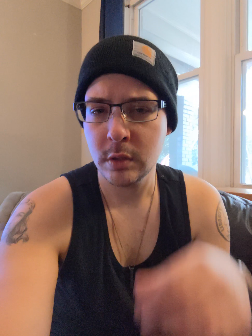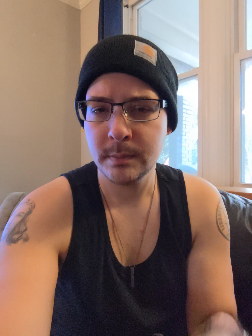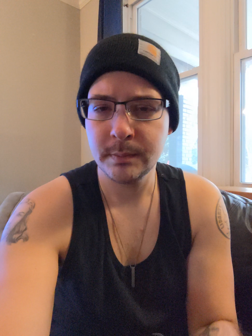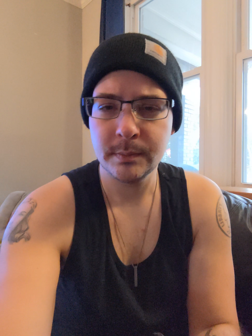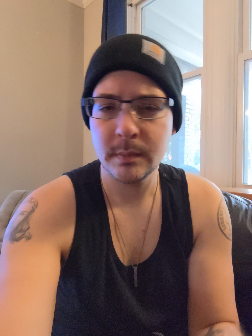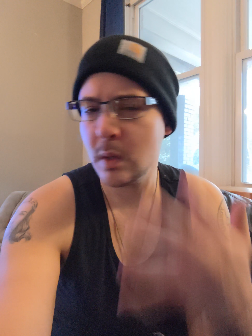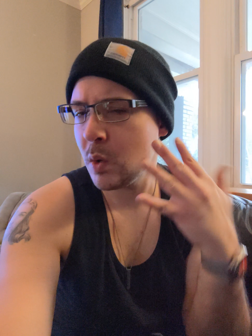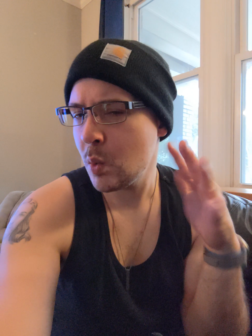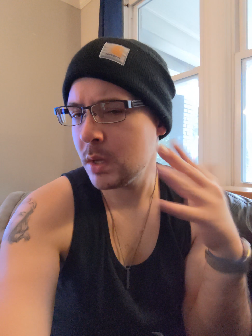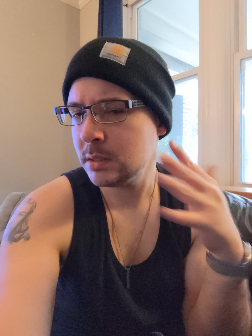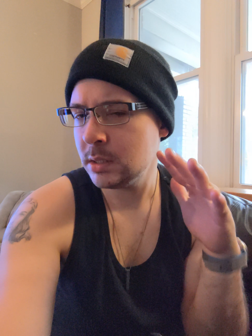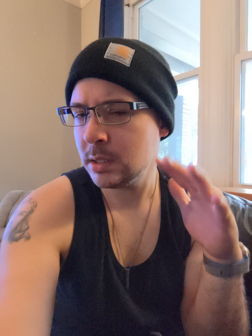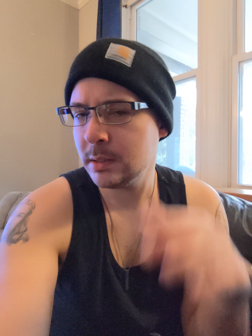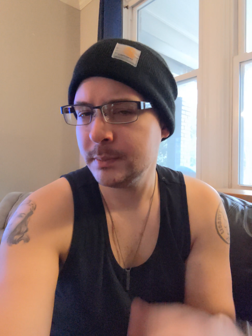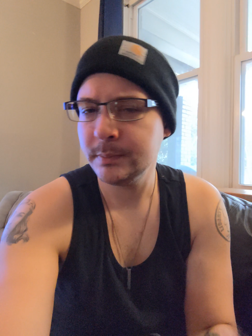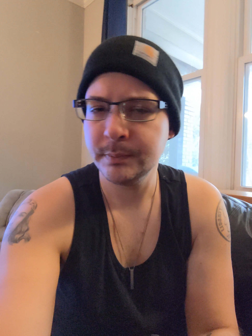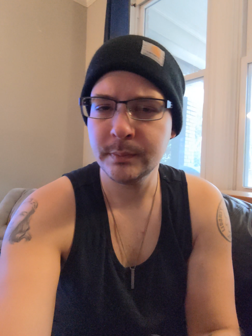noisy